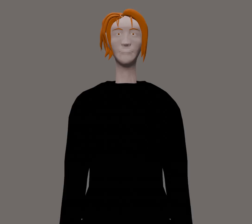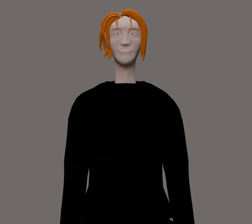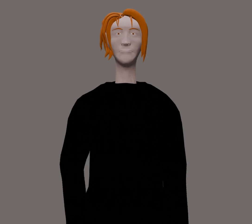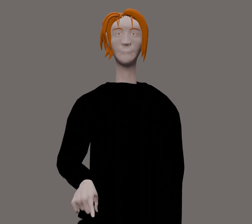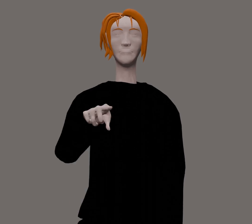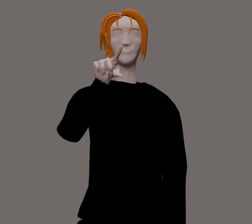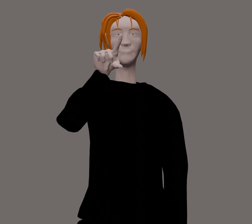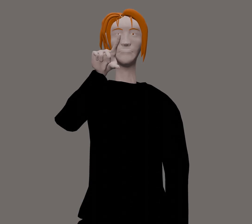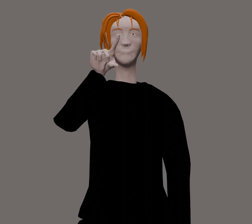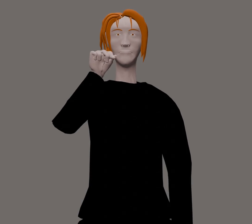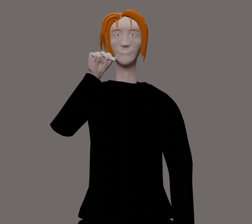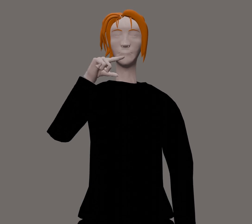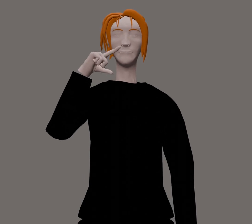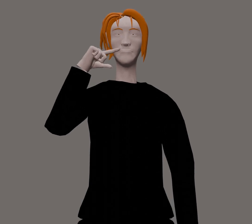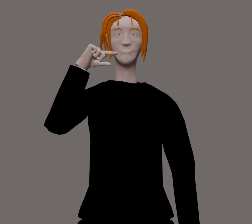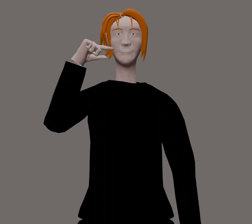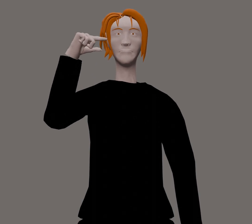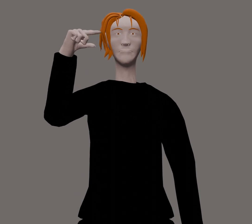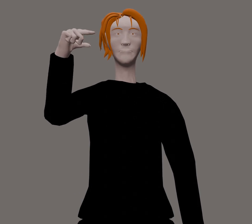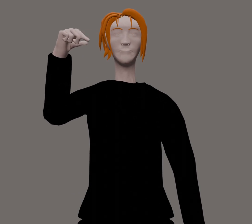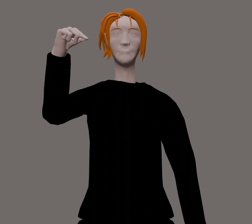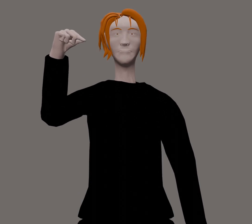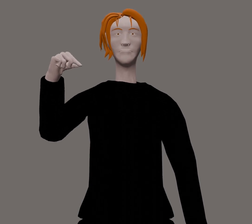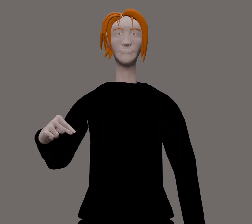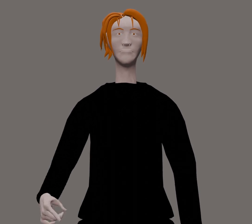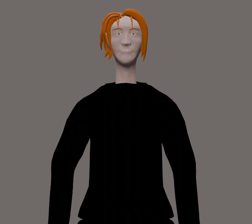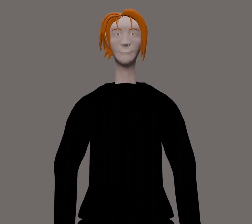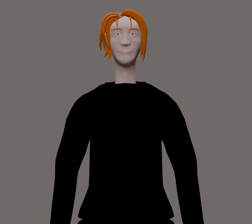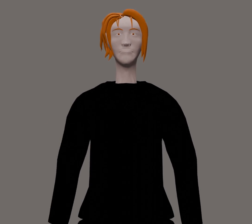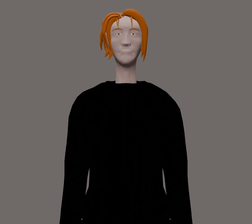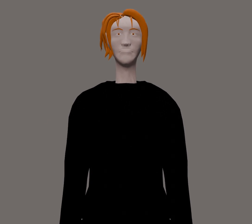Beak